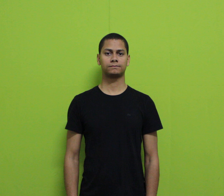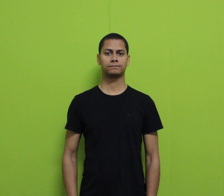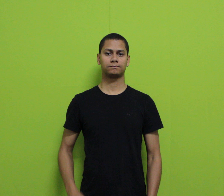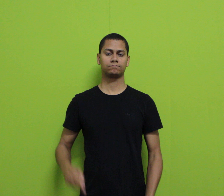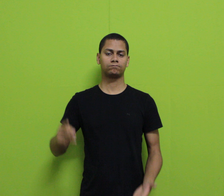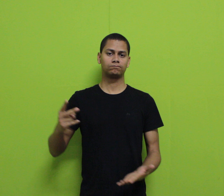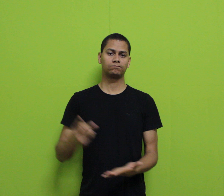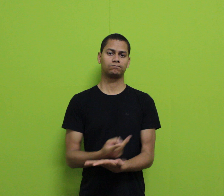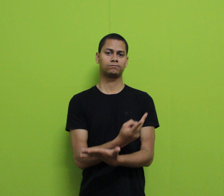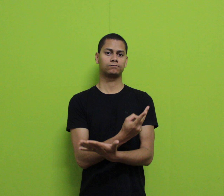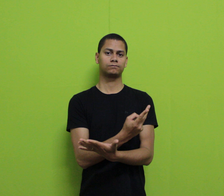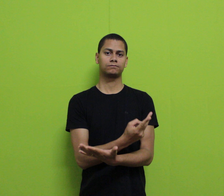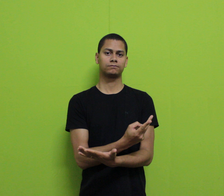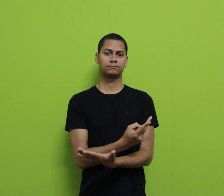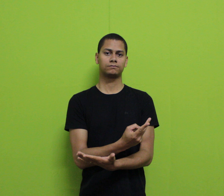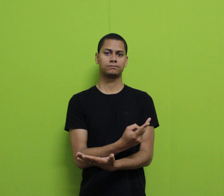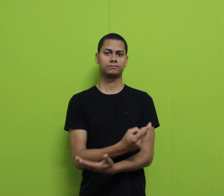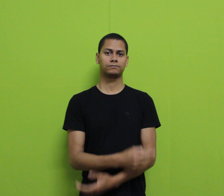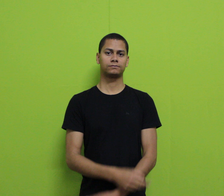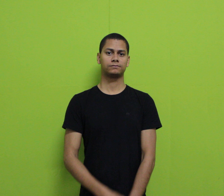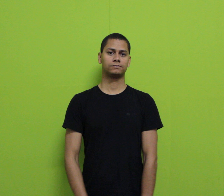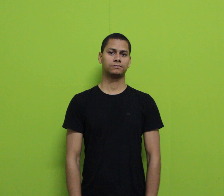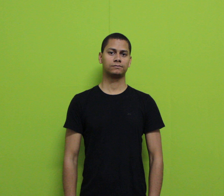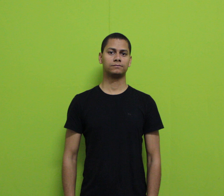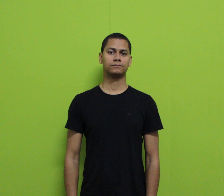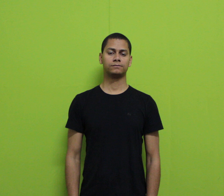acontecer